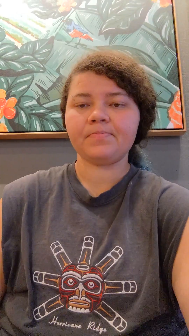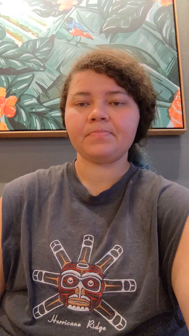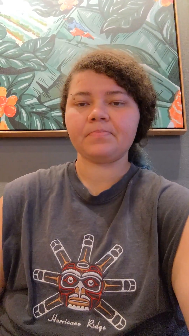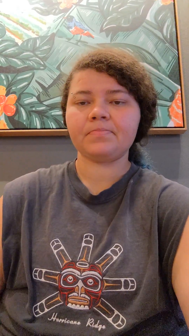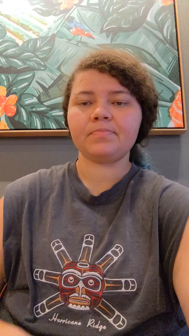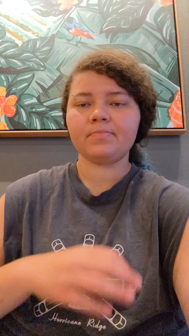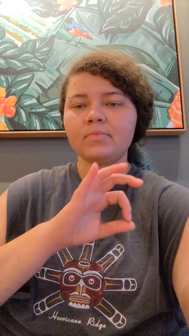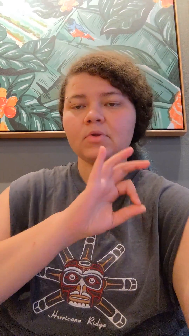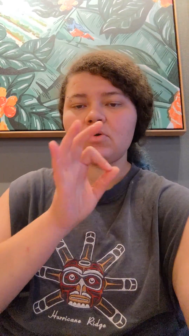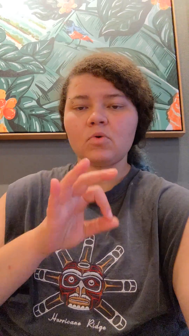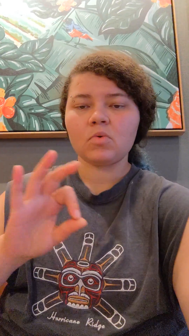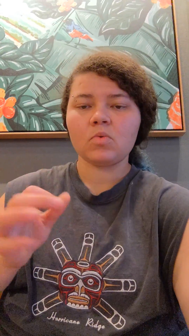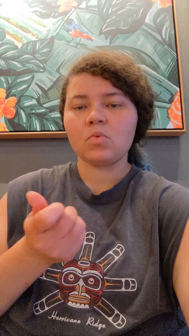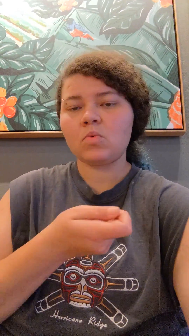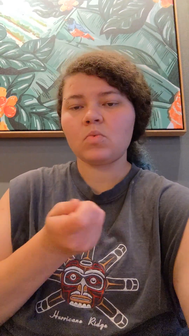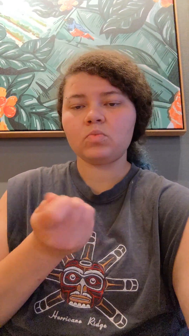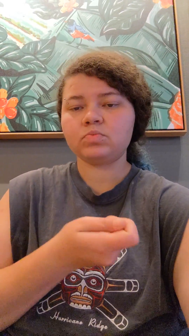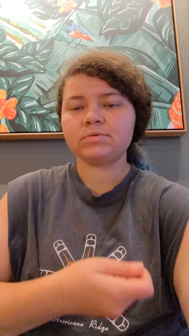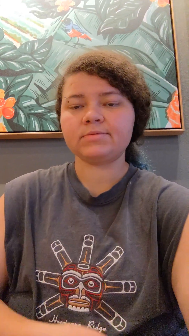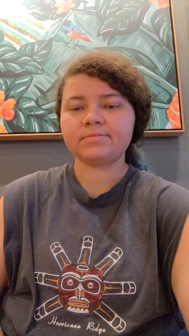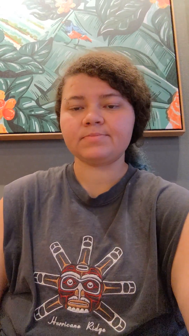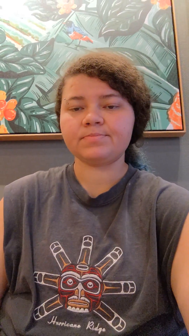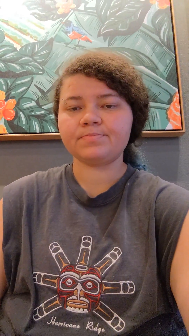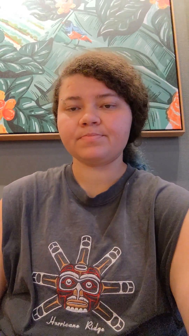hose